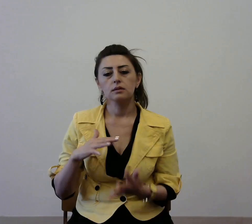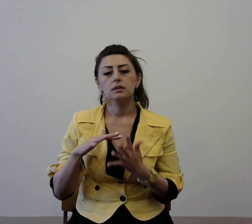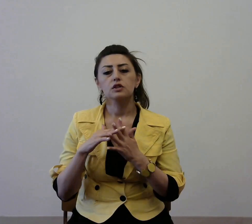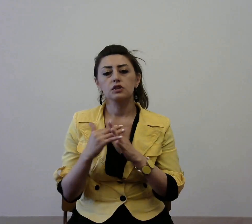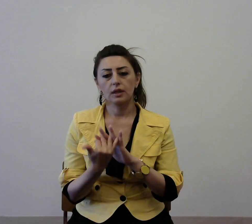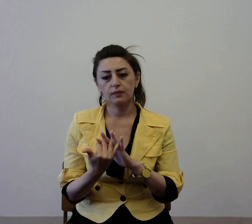kənd